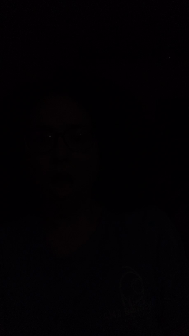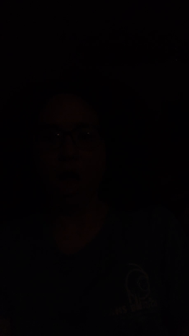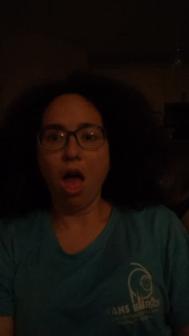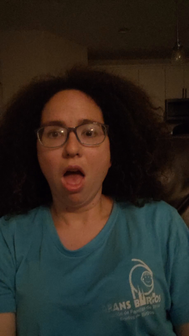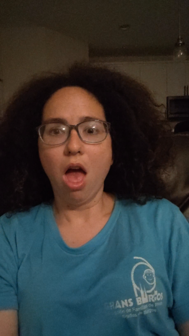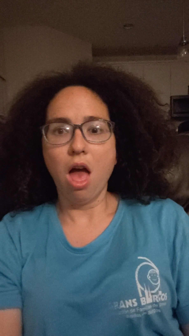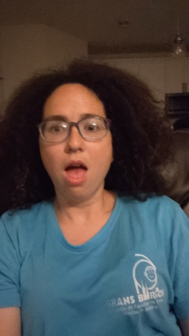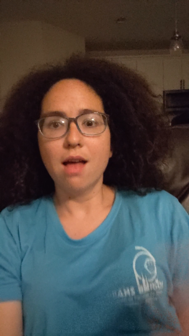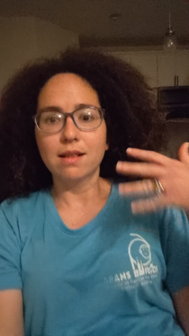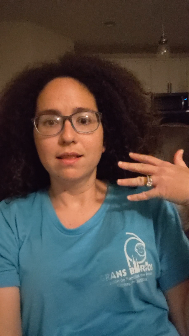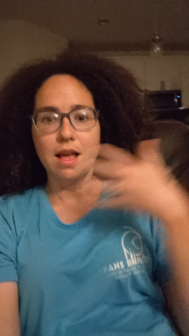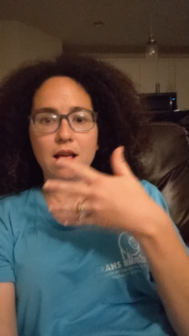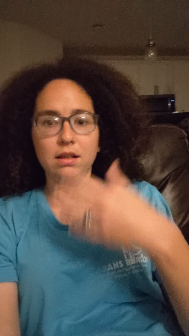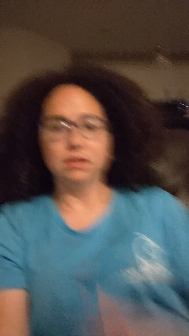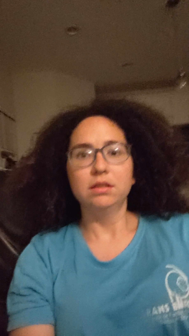scared